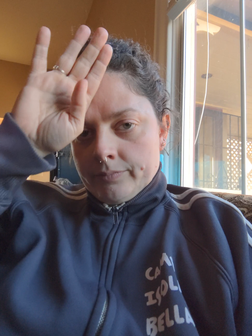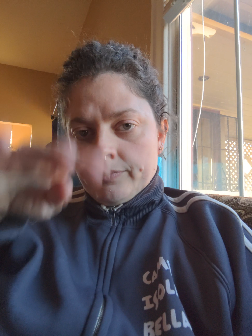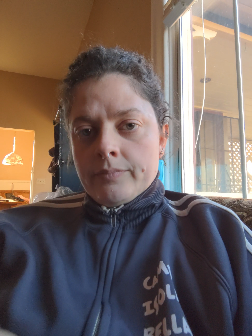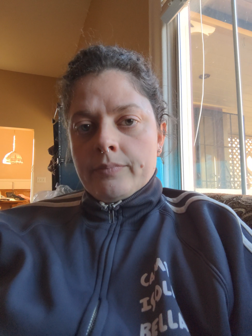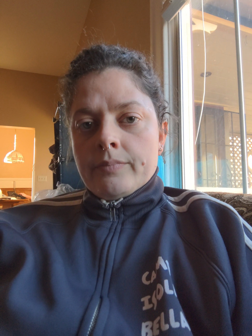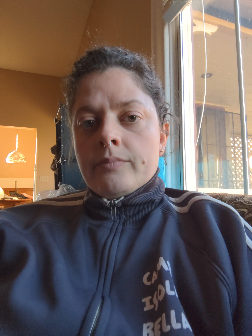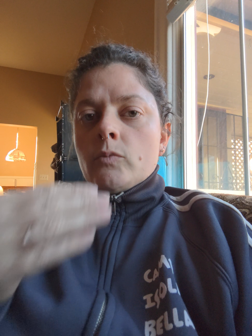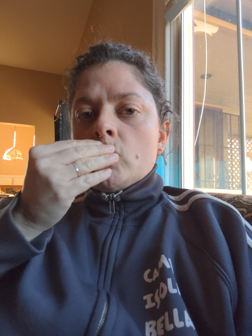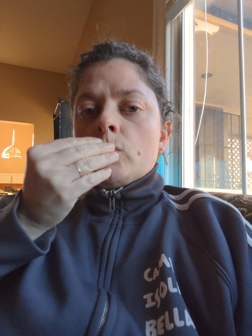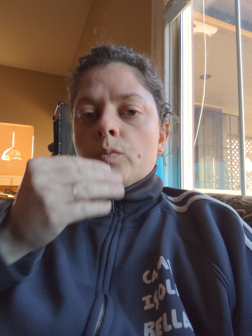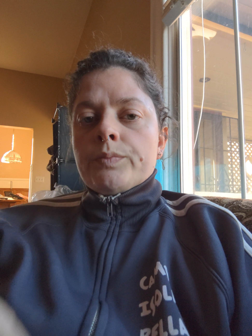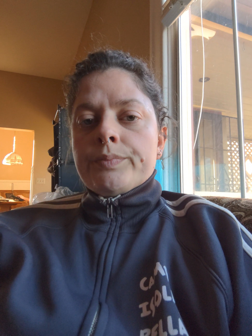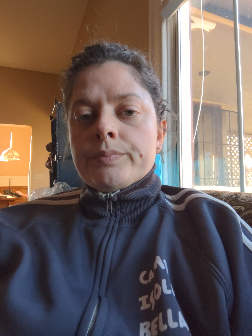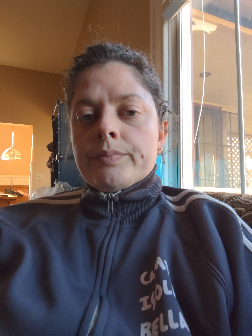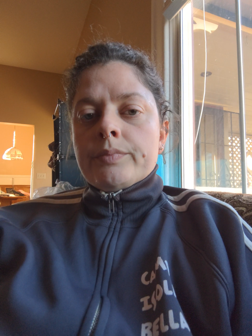food